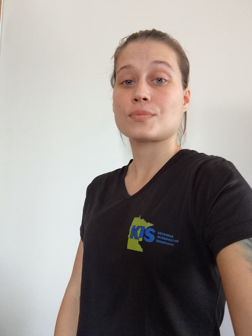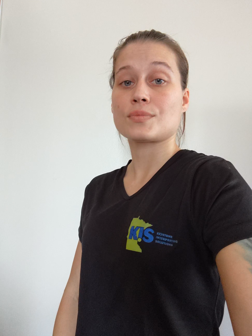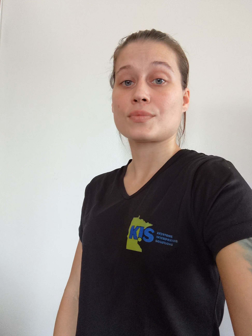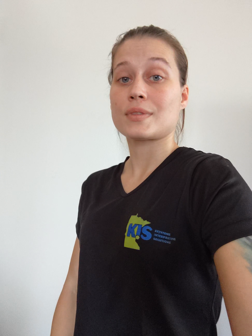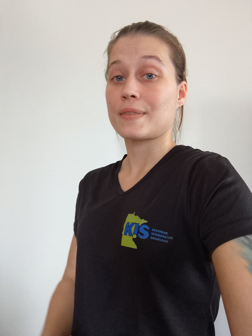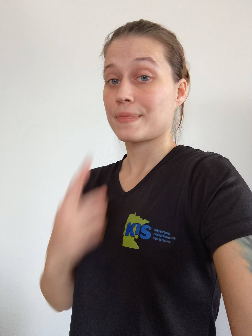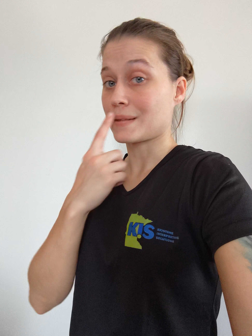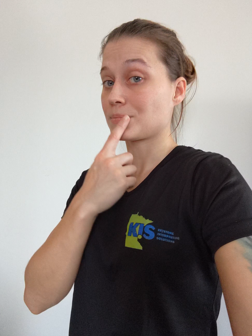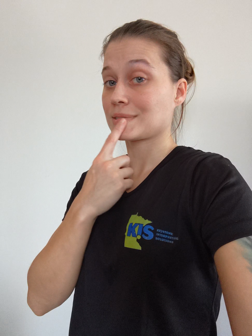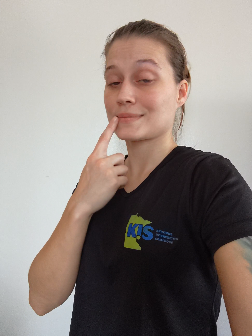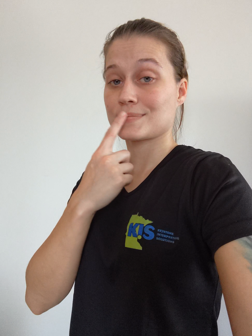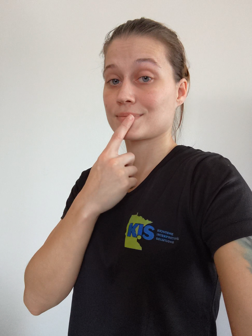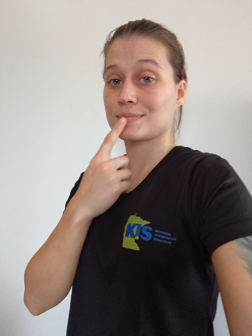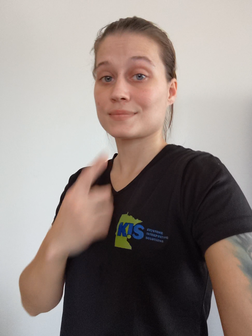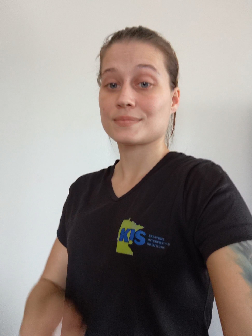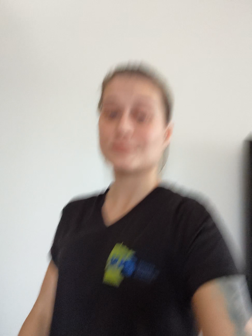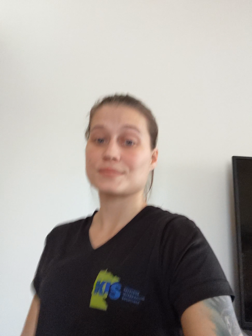lips